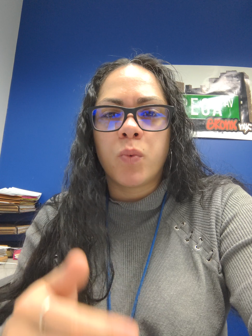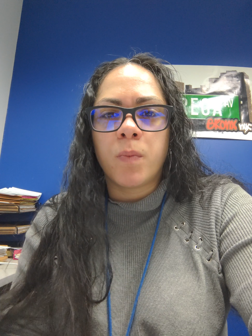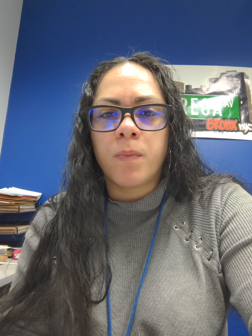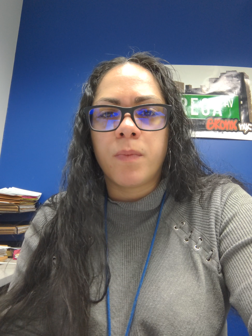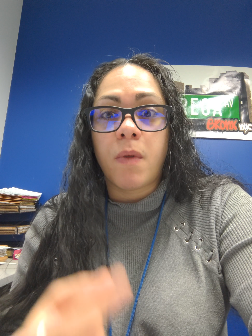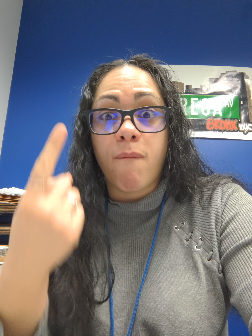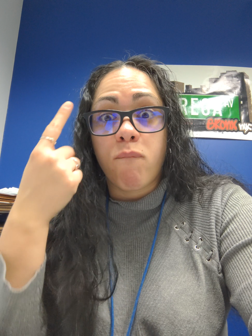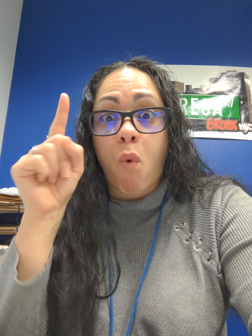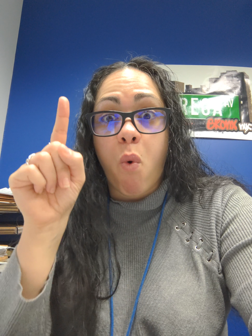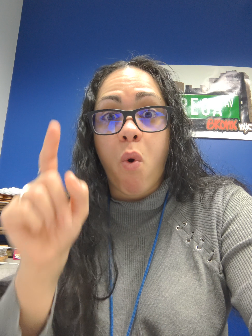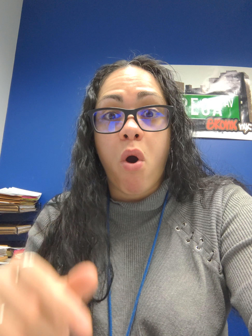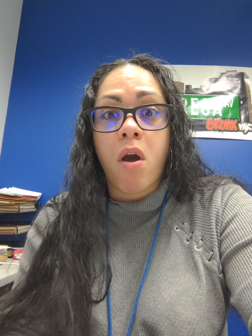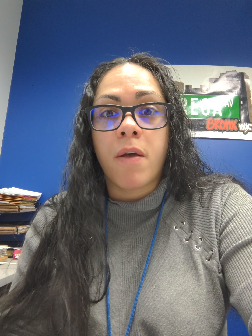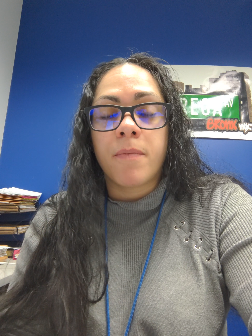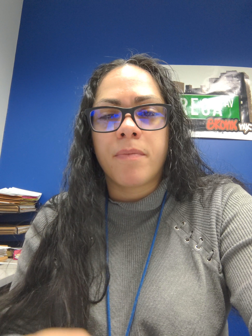for